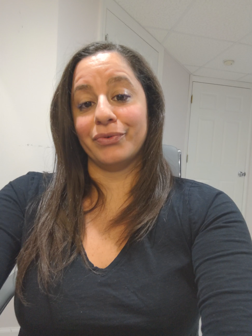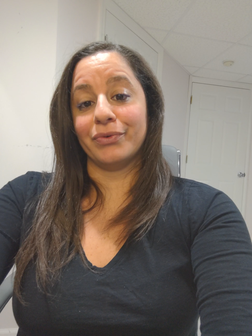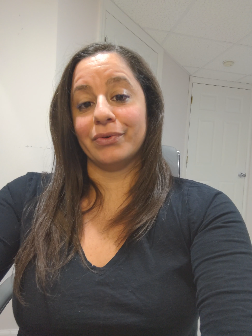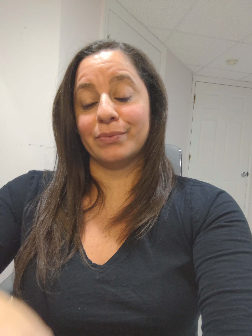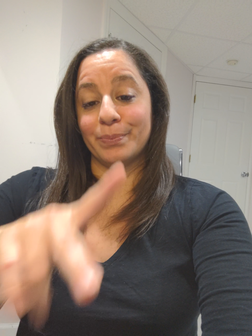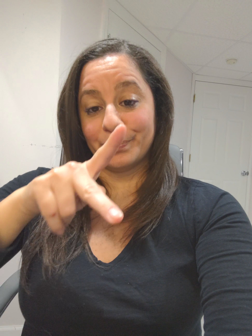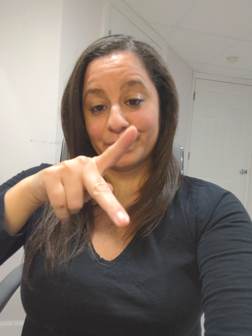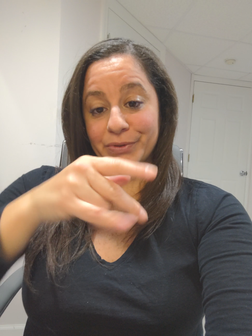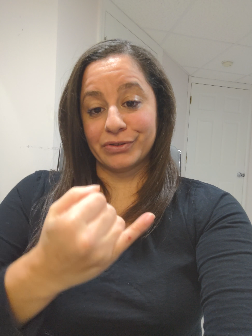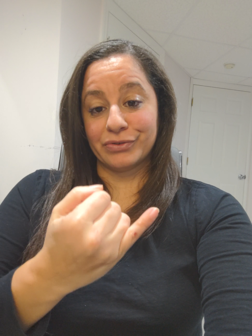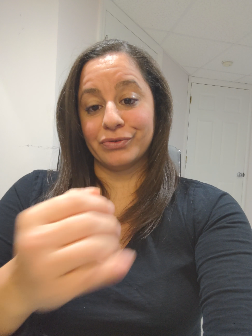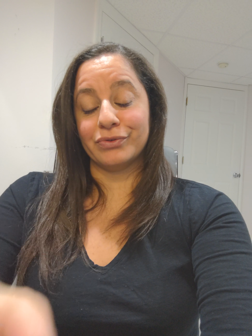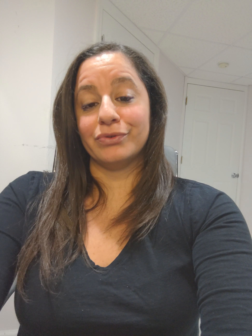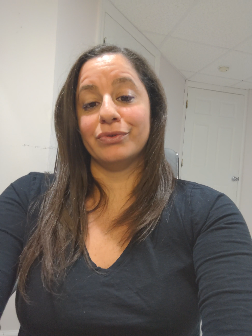pajamas